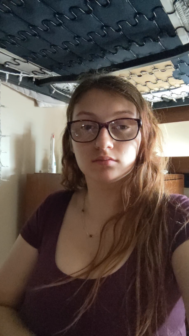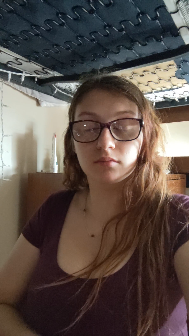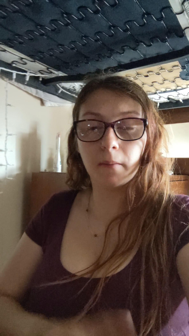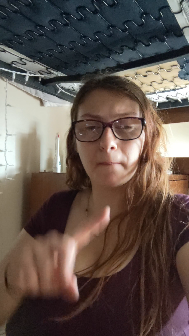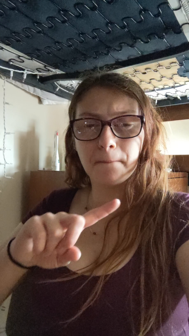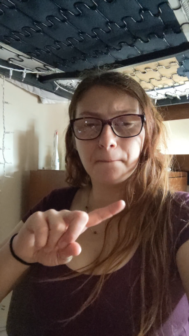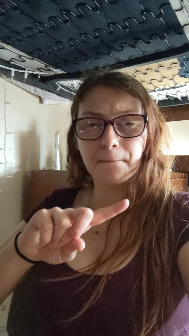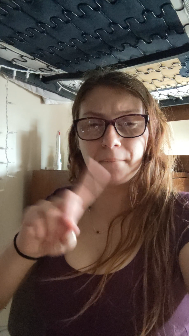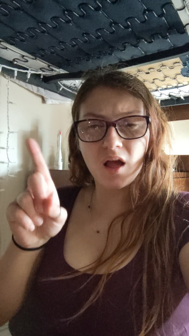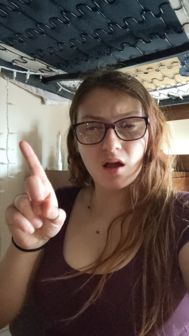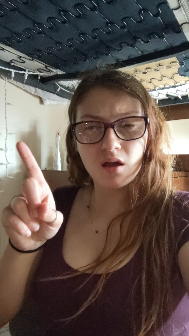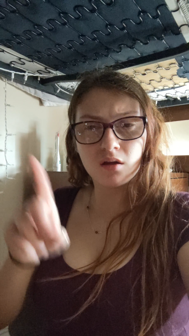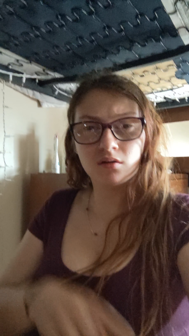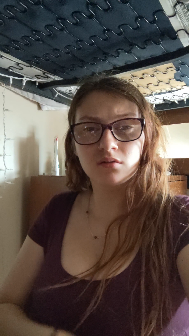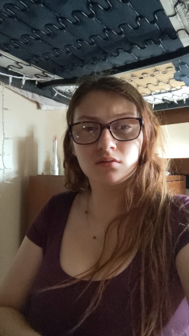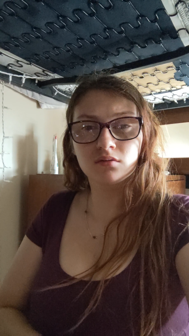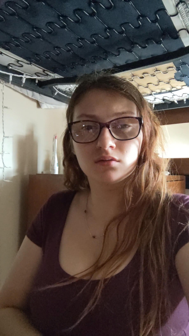but